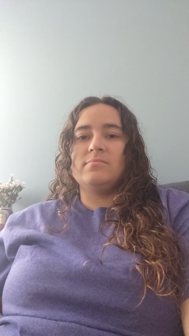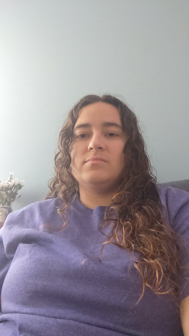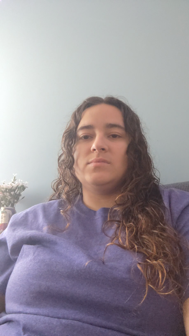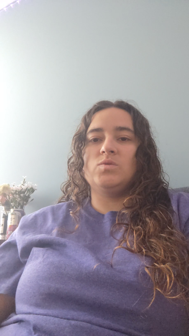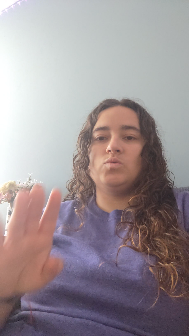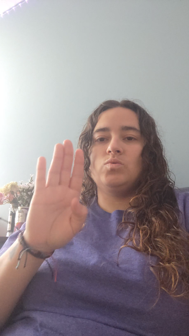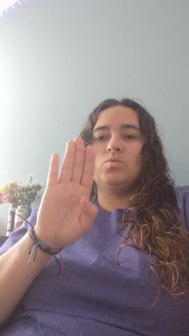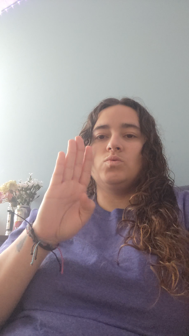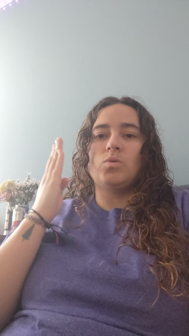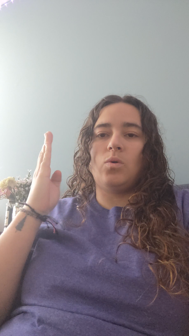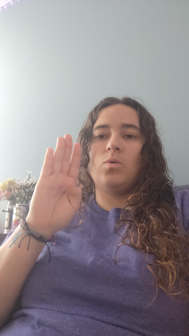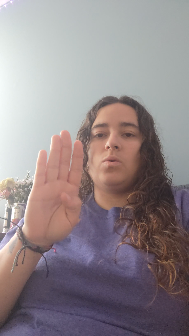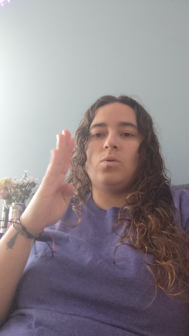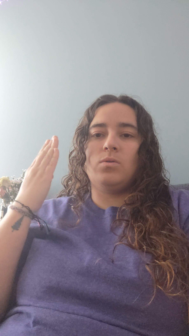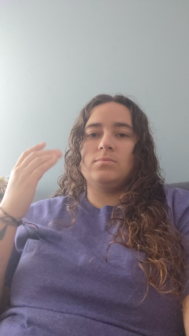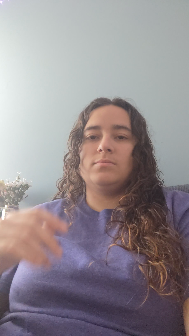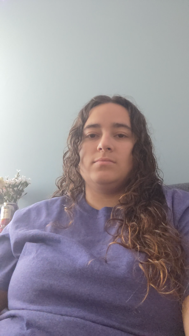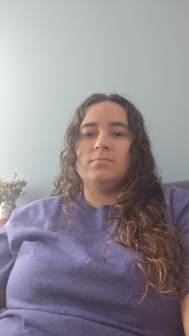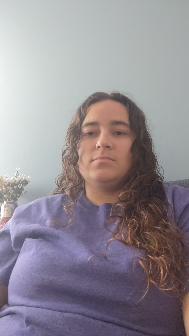door